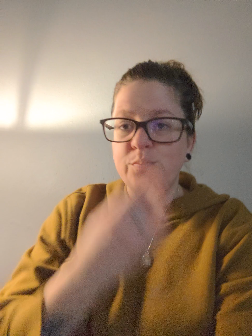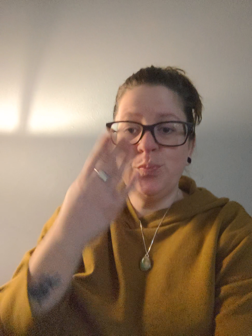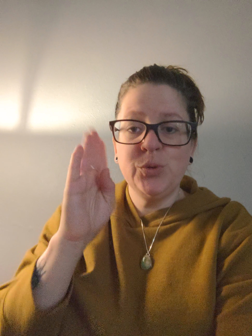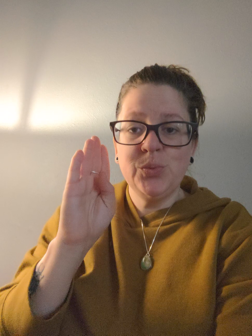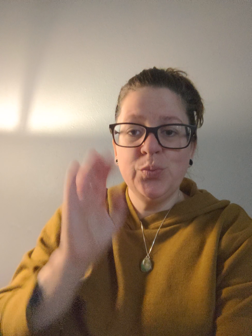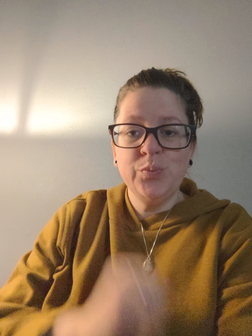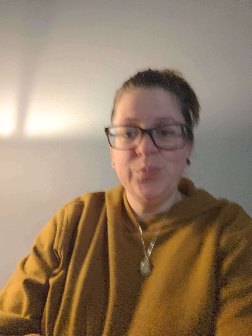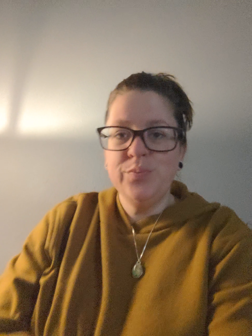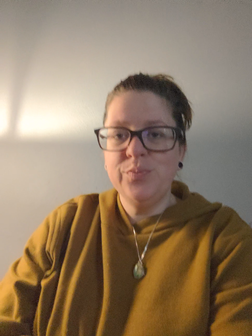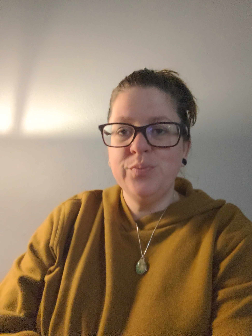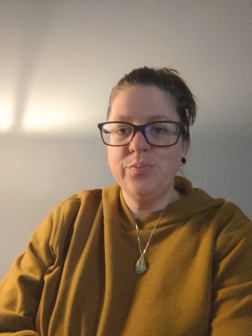blue